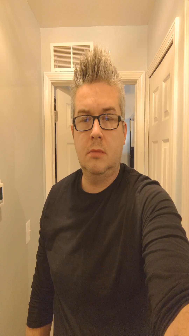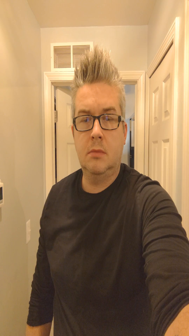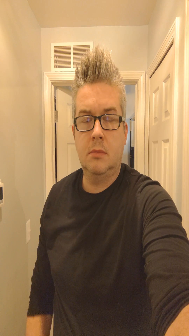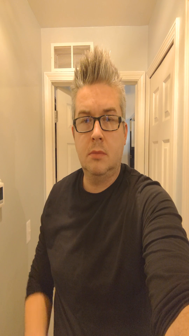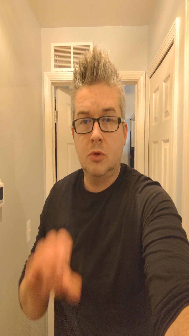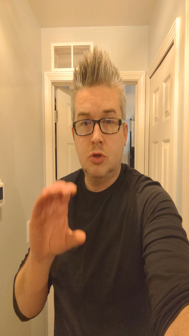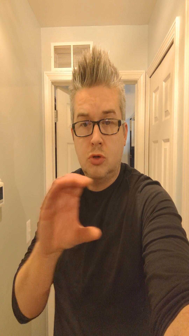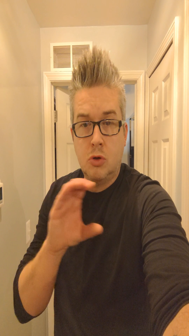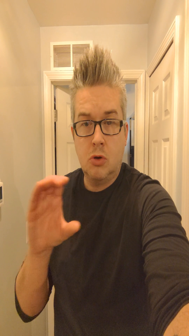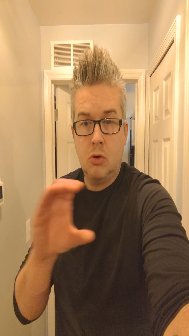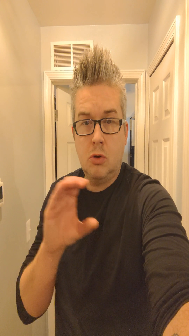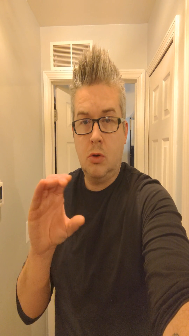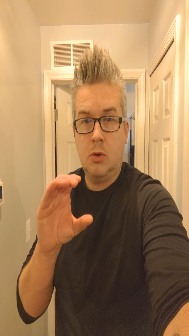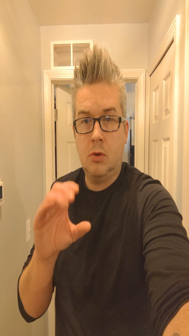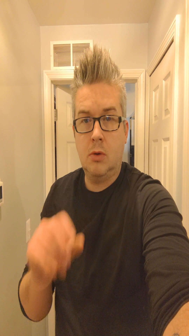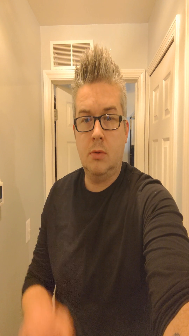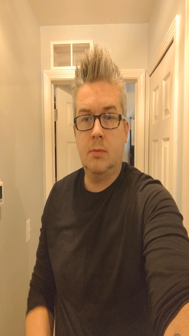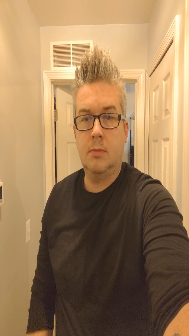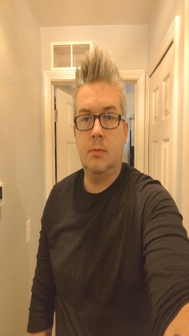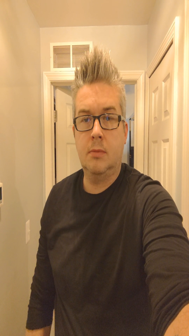chocolate